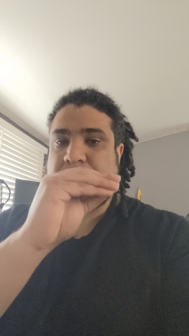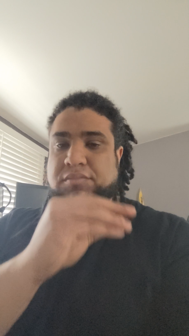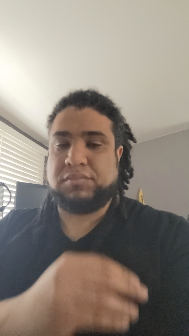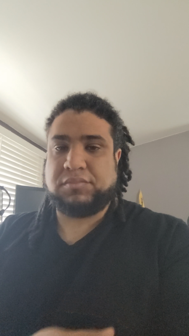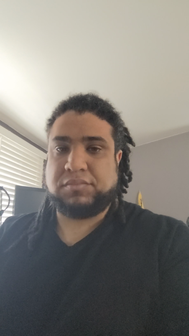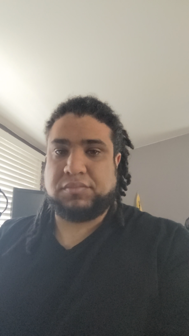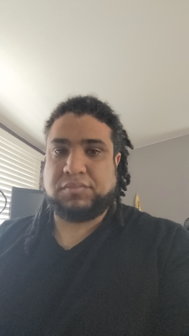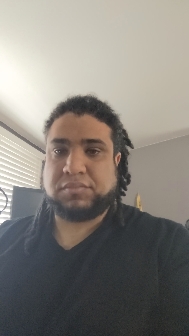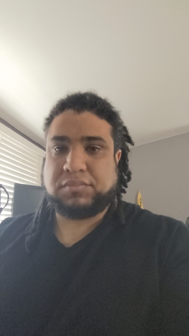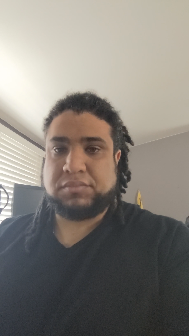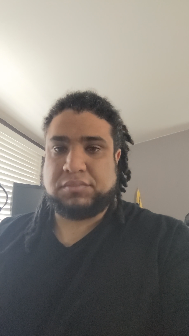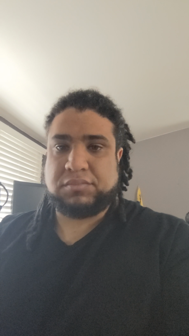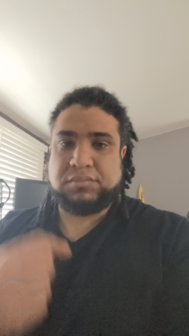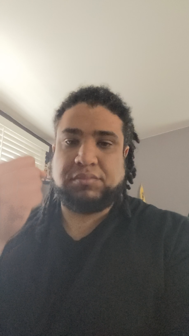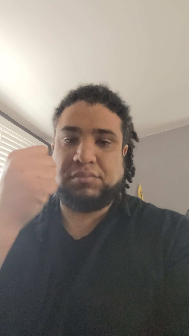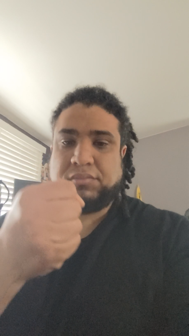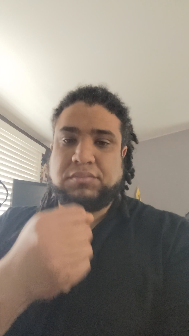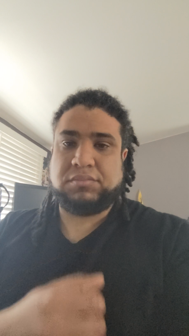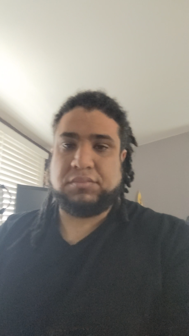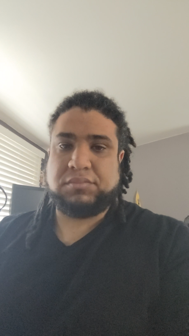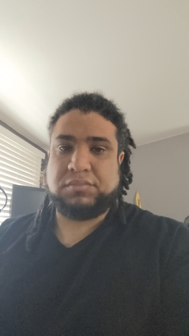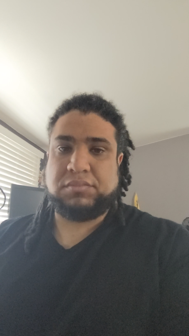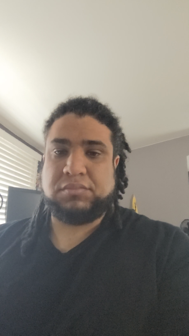hit